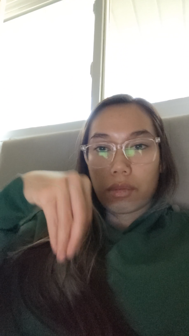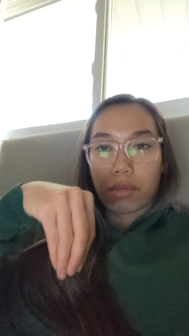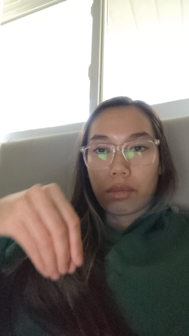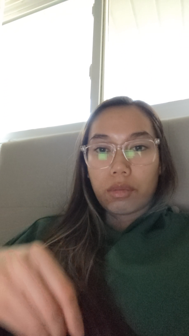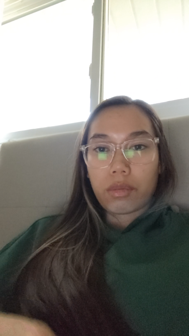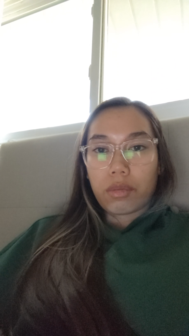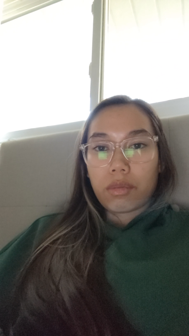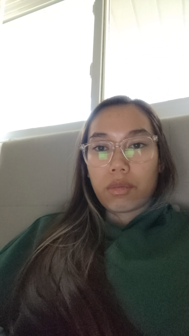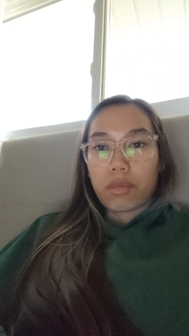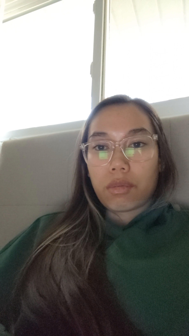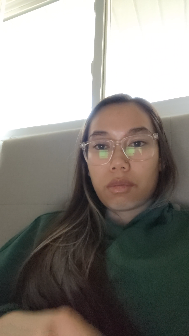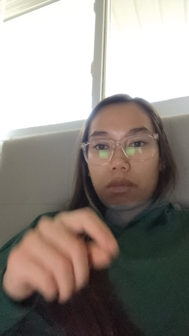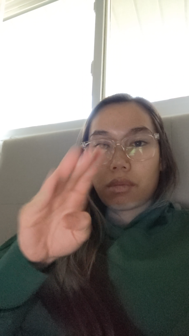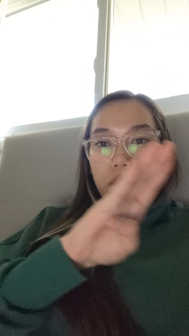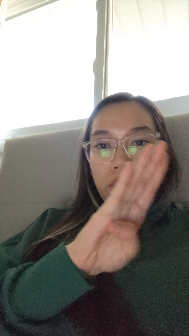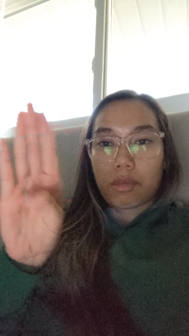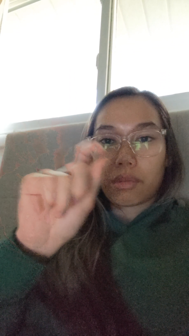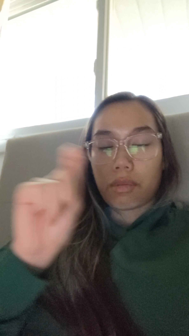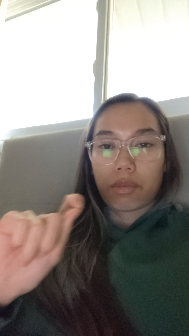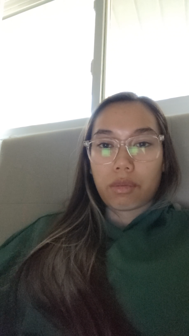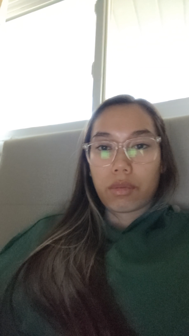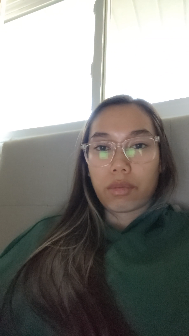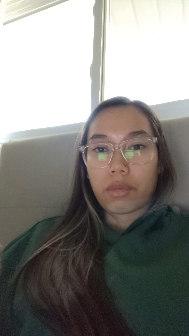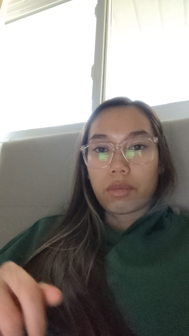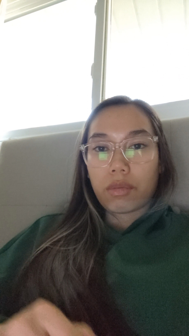chalk